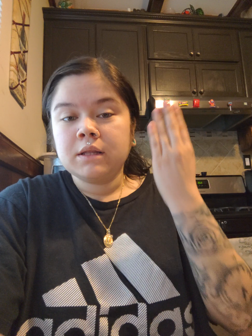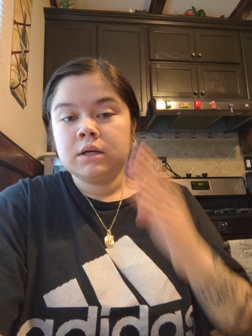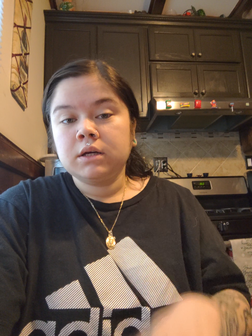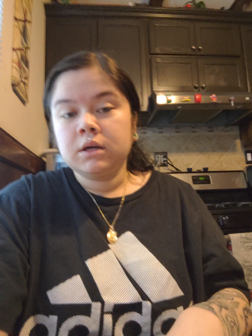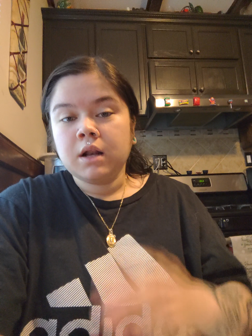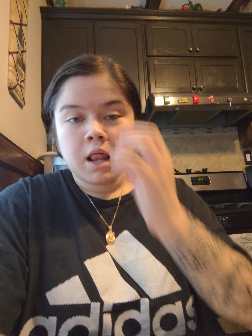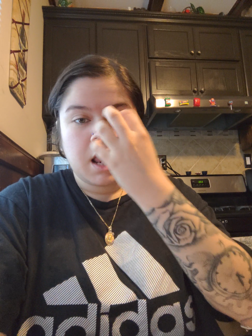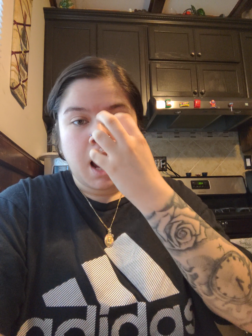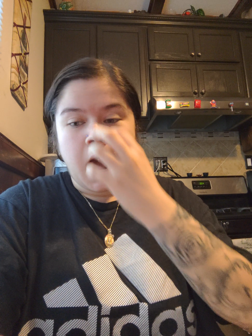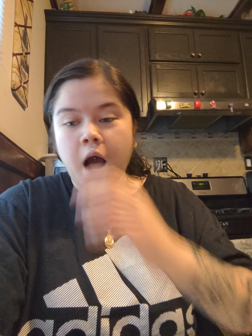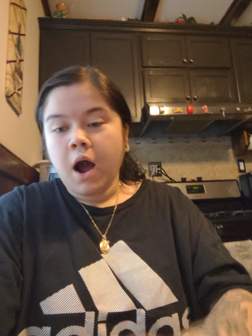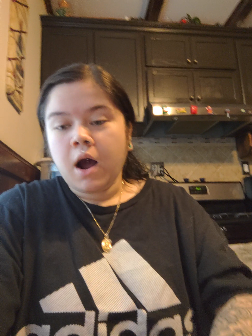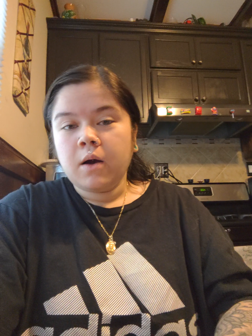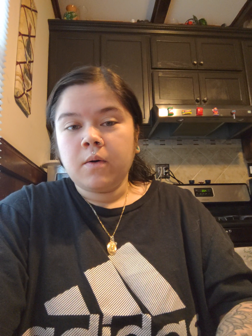clown